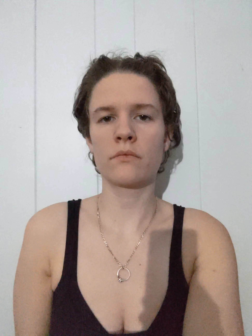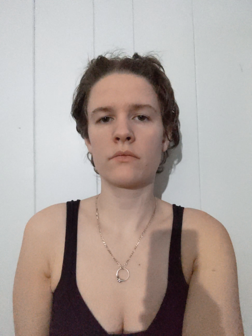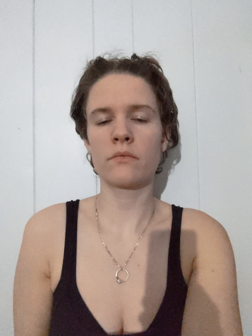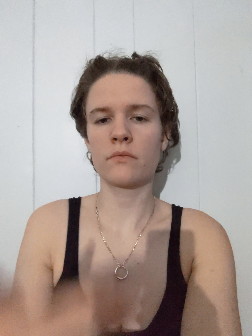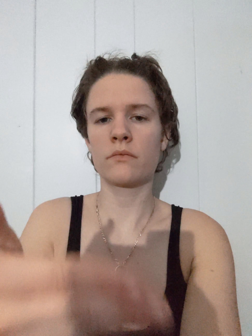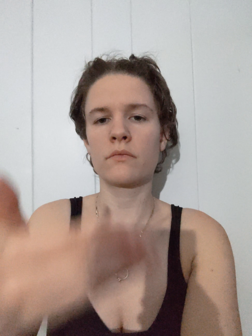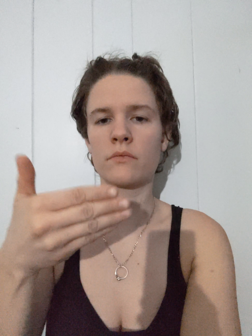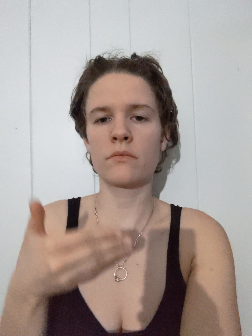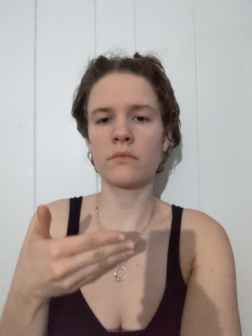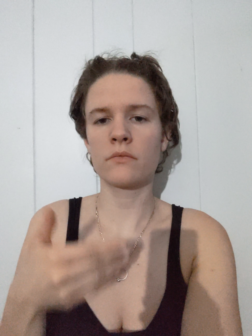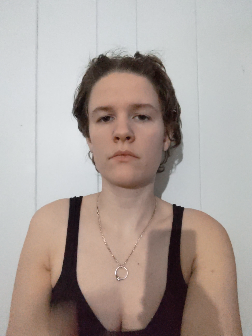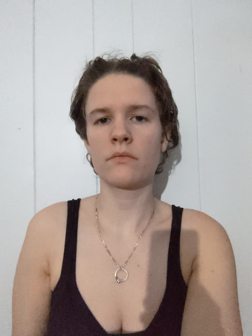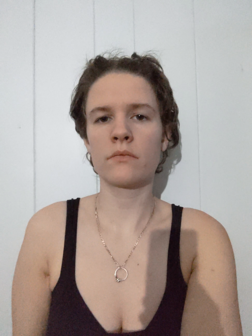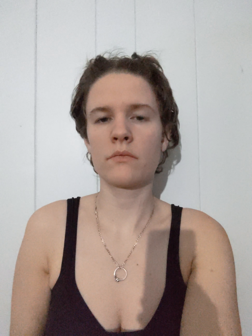before